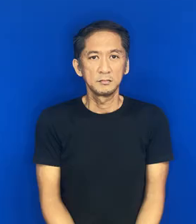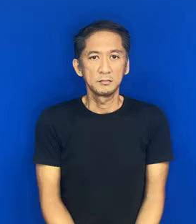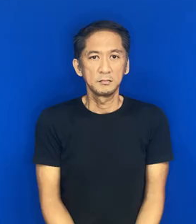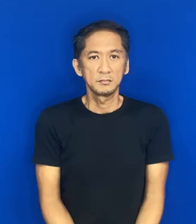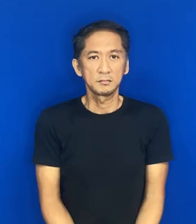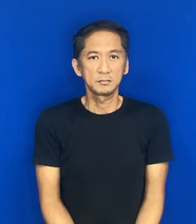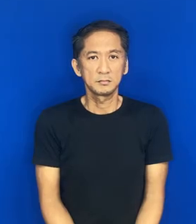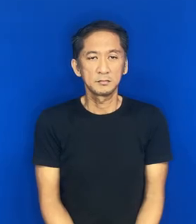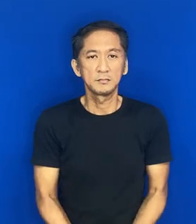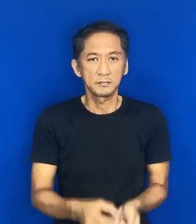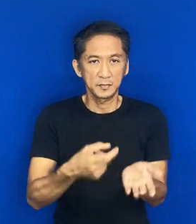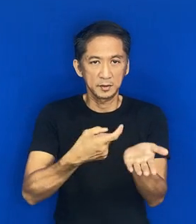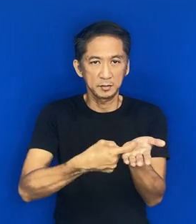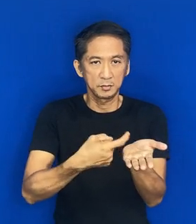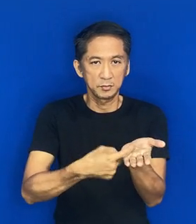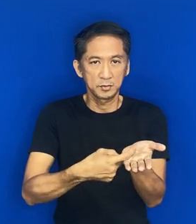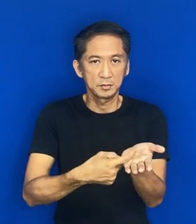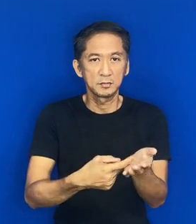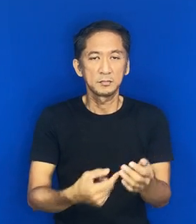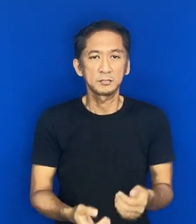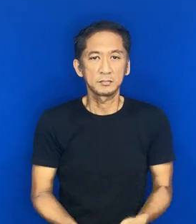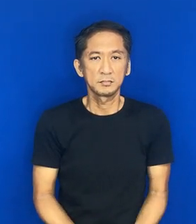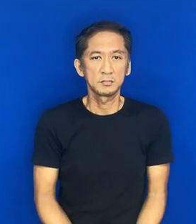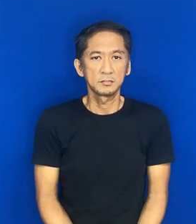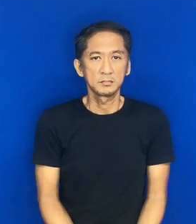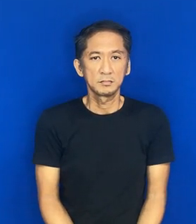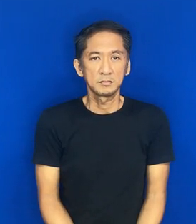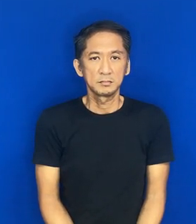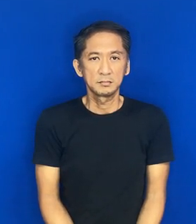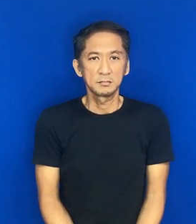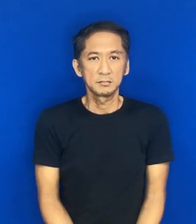shrimp